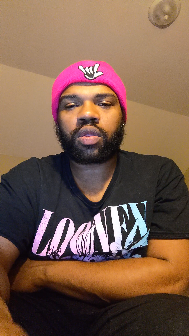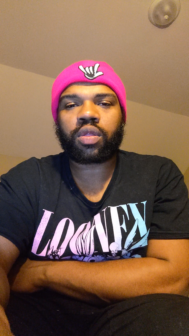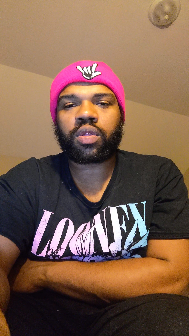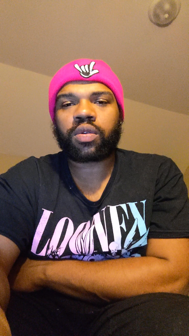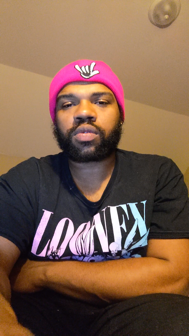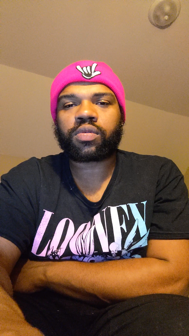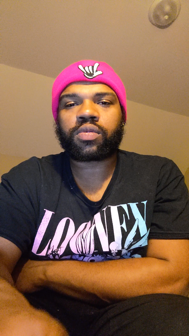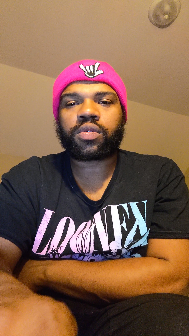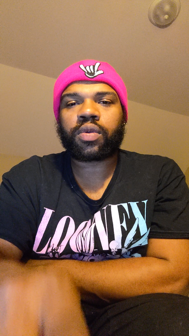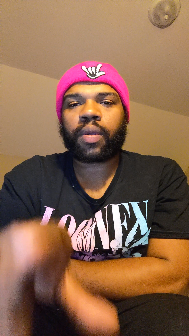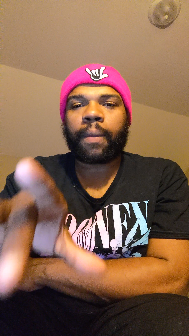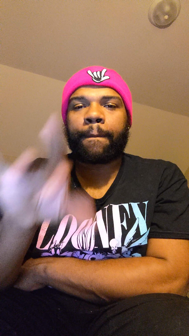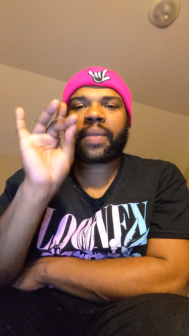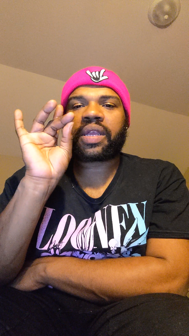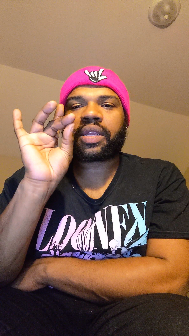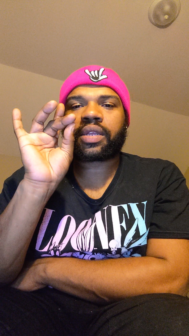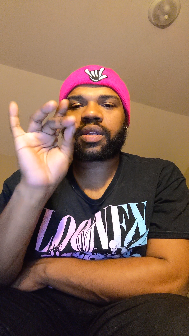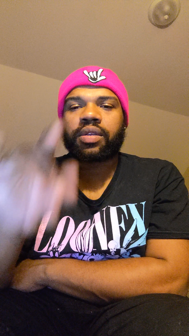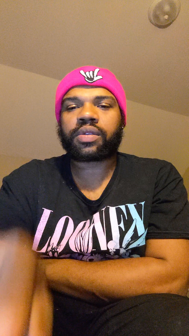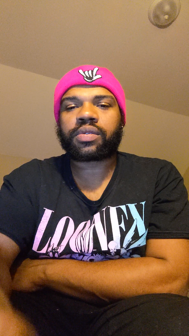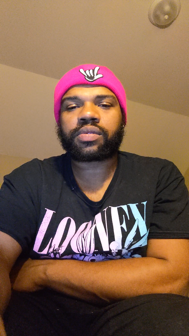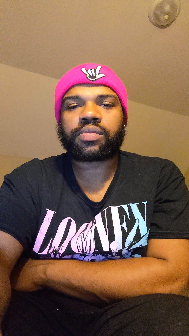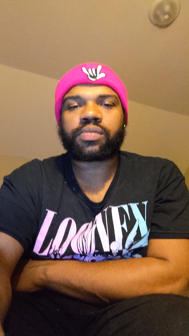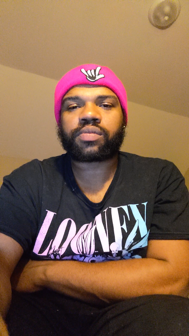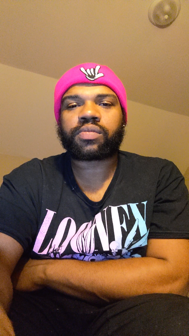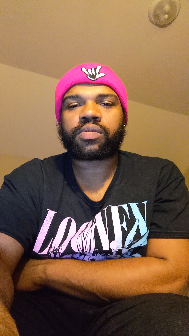pick